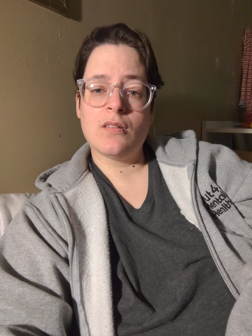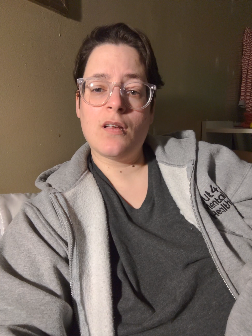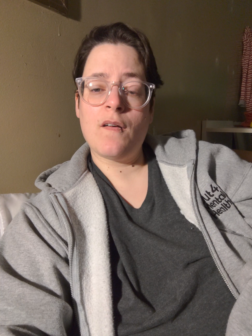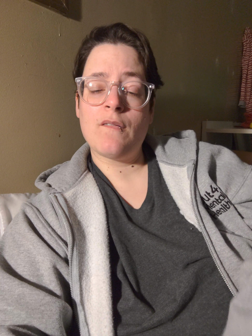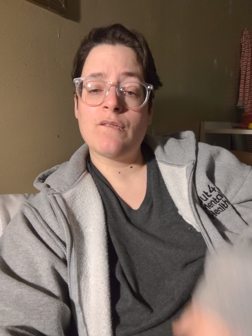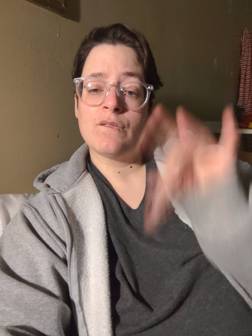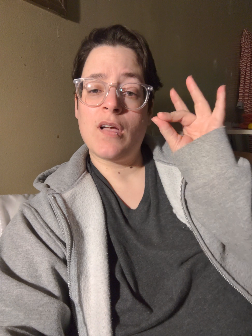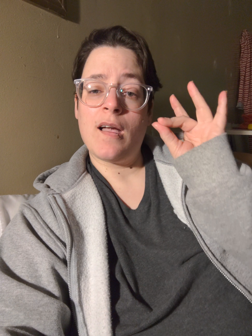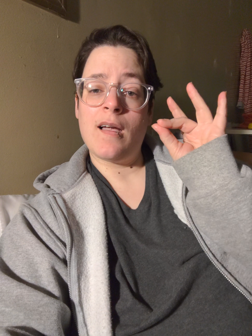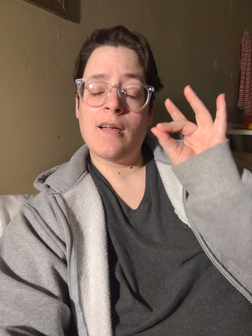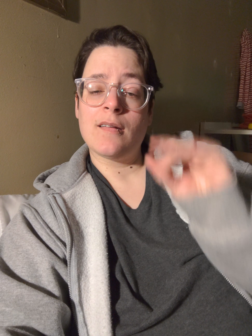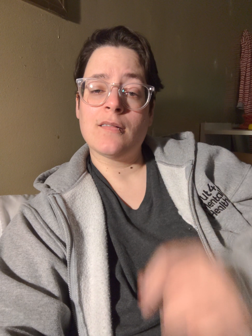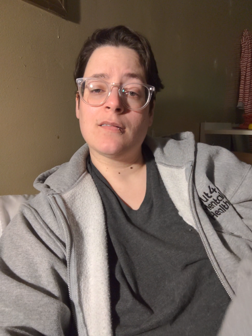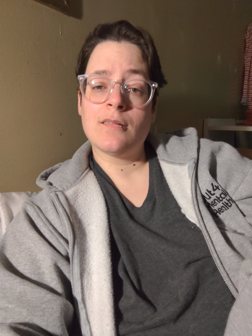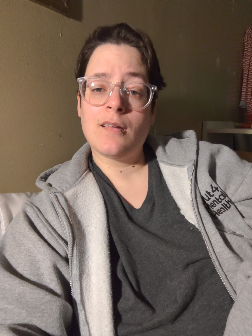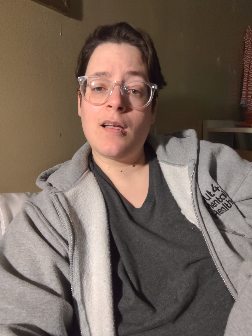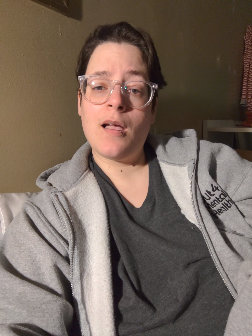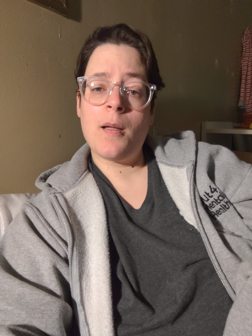find